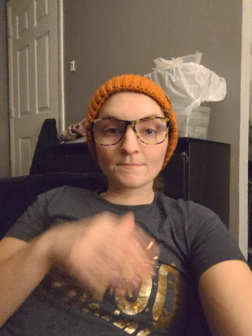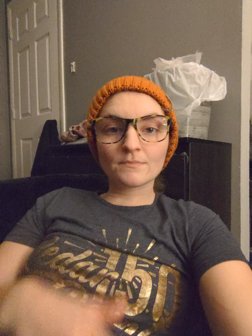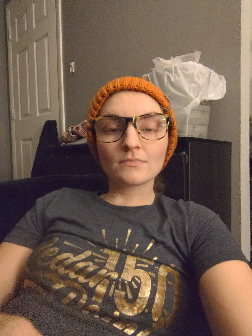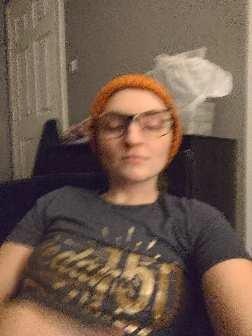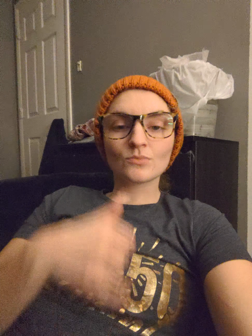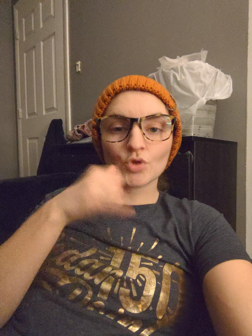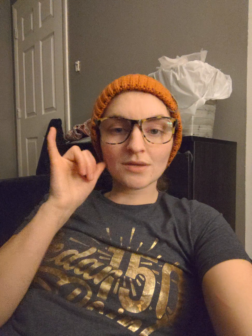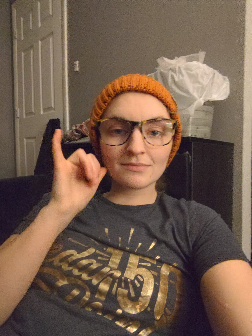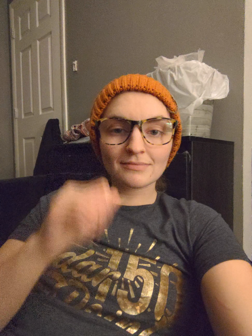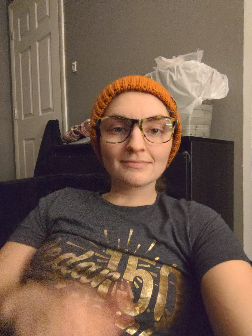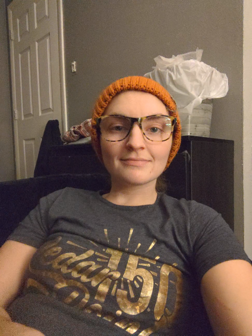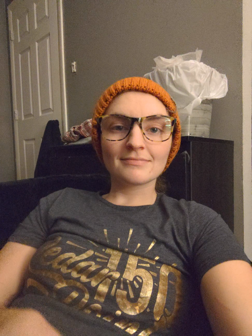yesterday